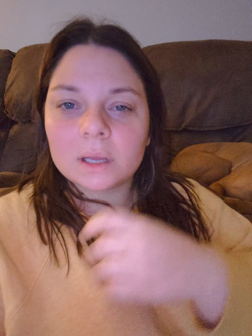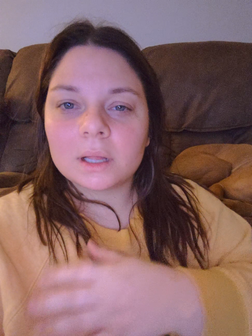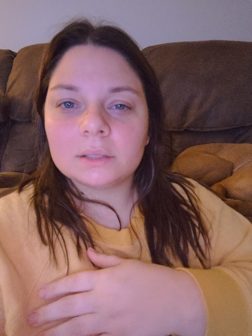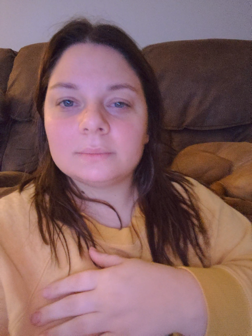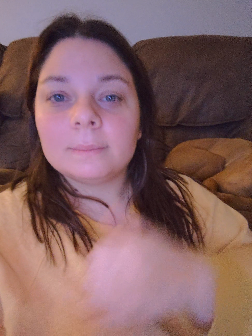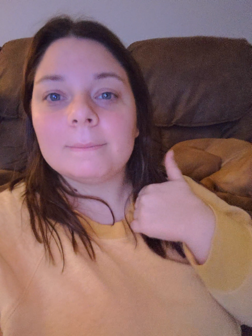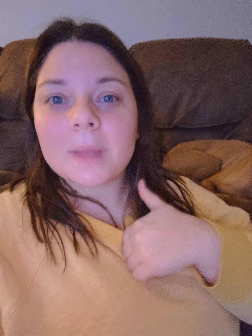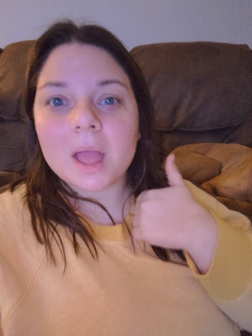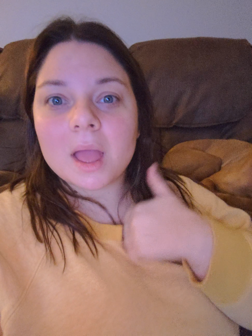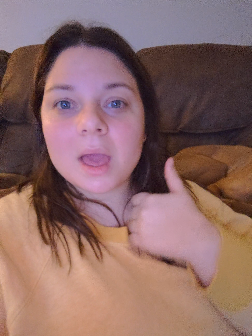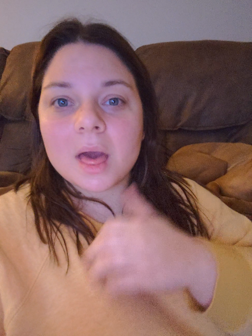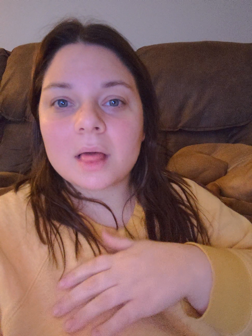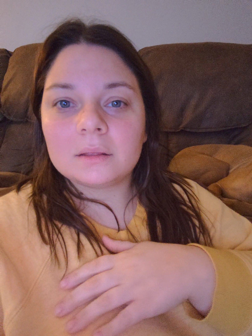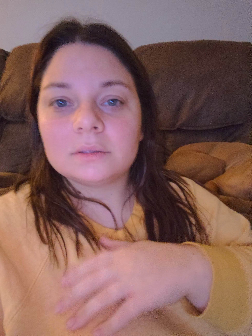bath